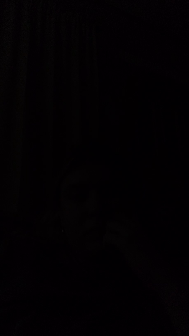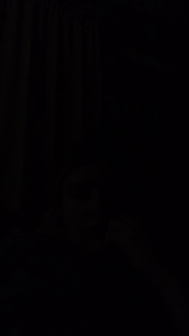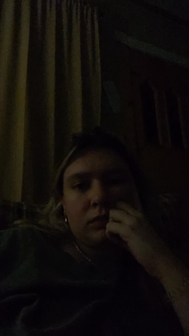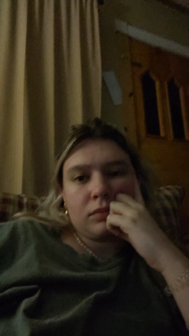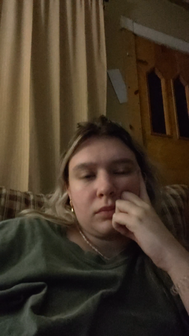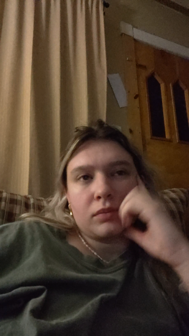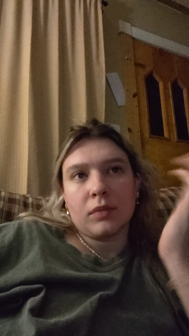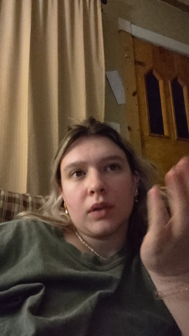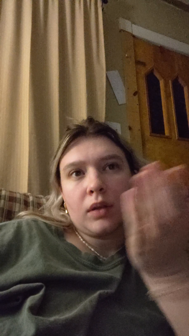carry